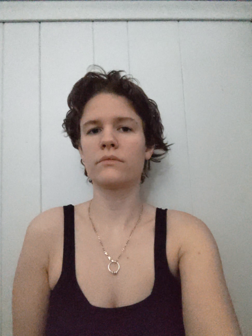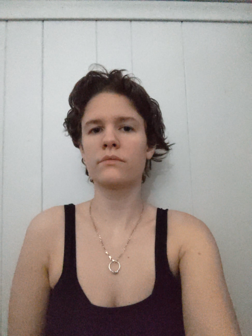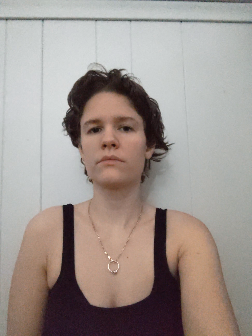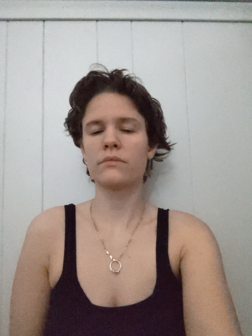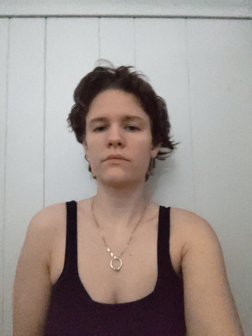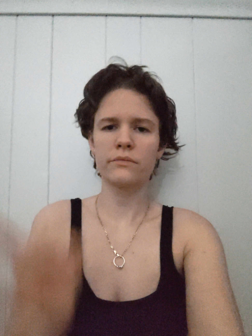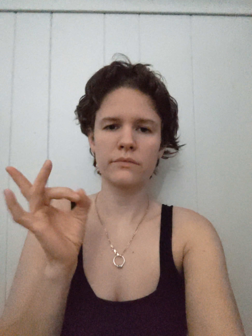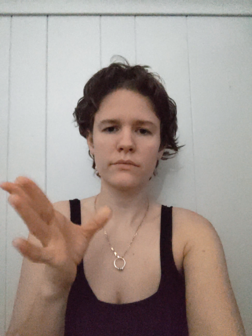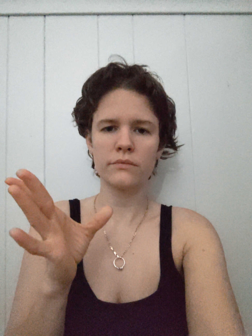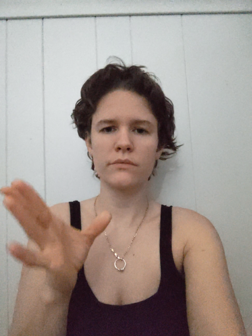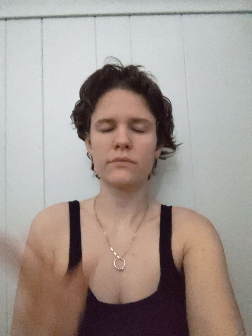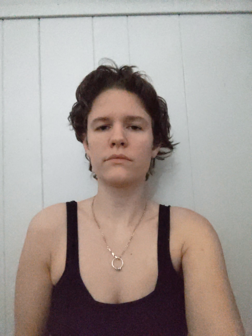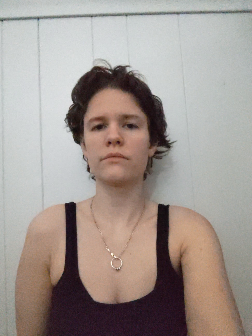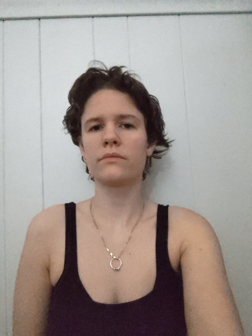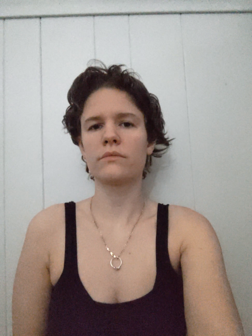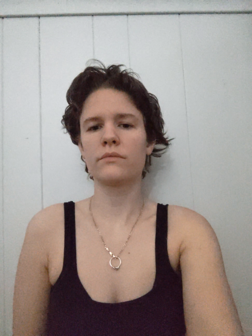hate